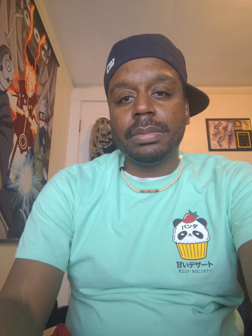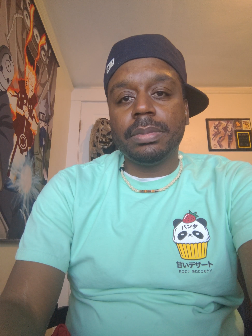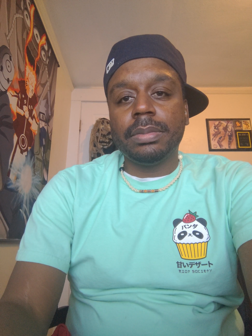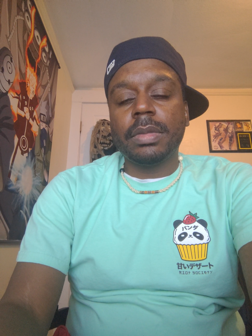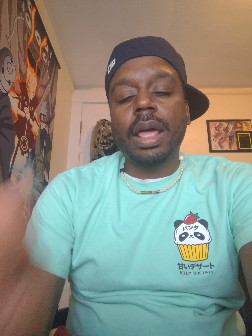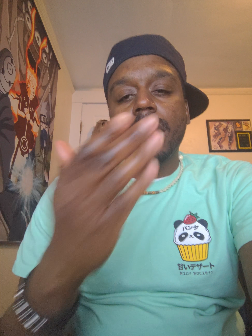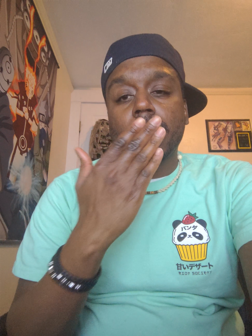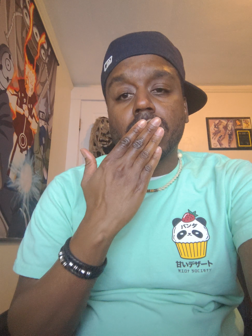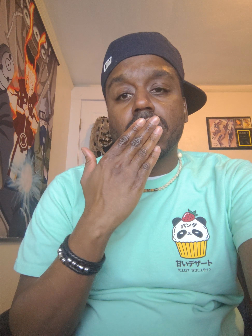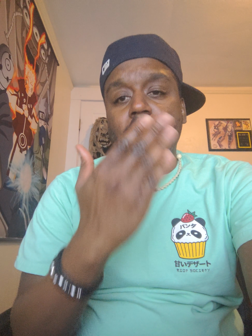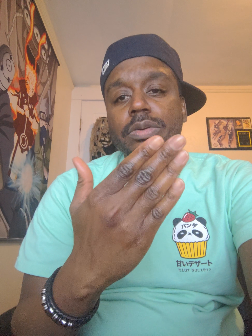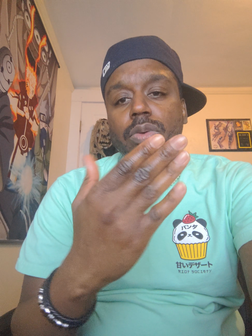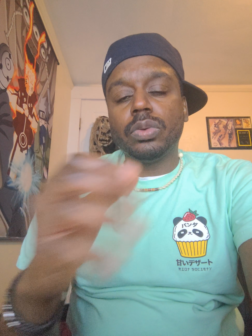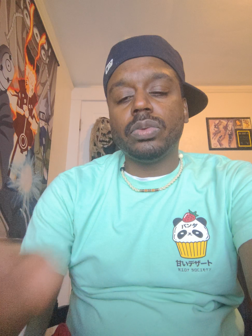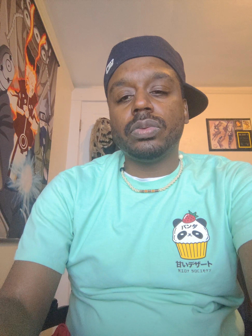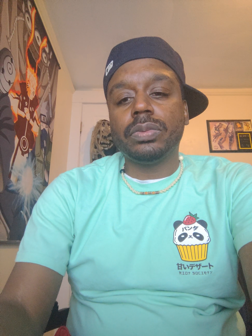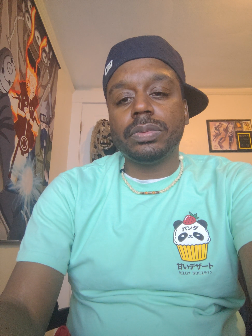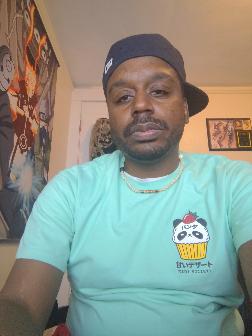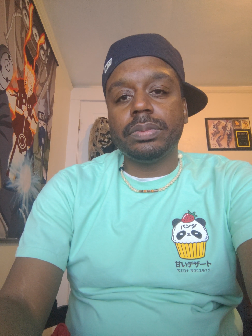thank you